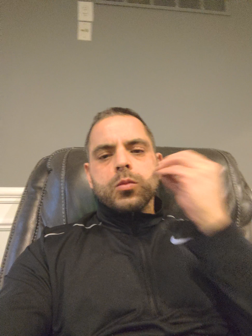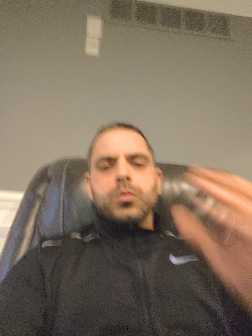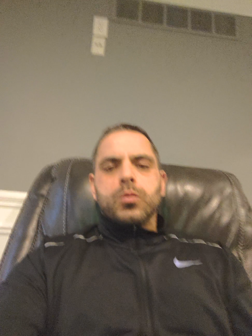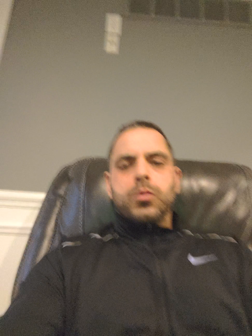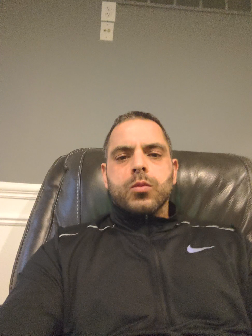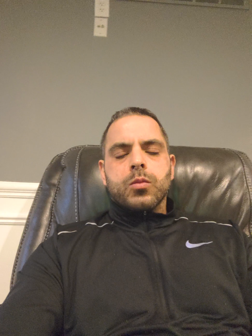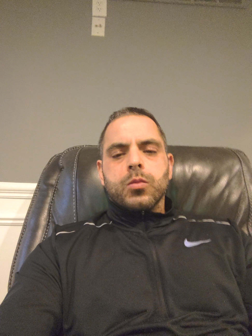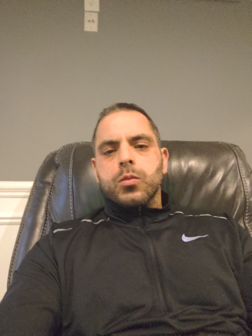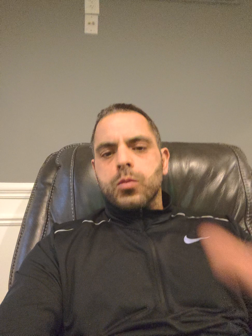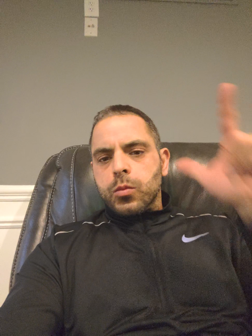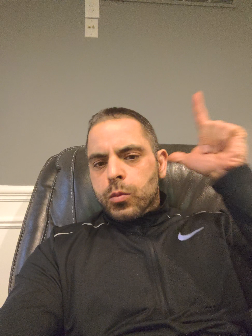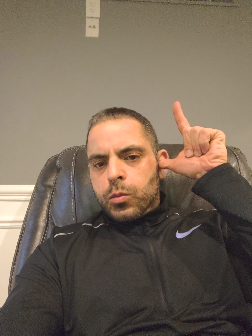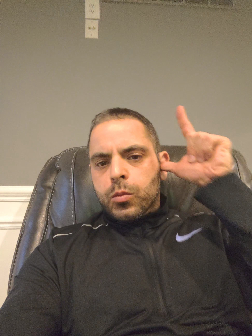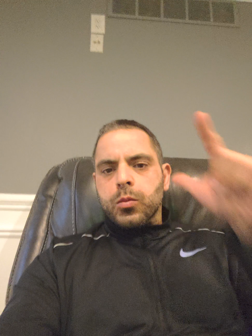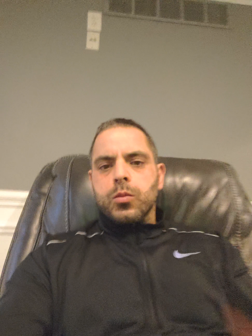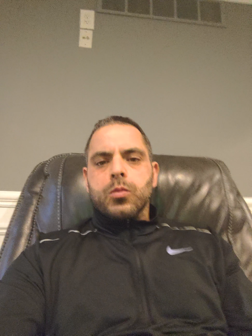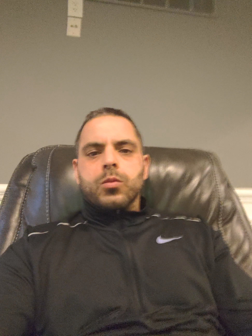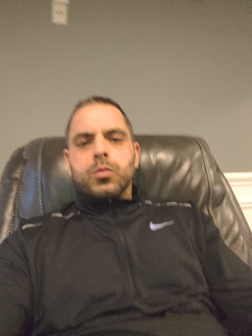listen